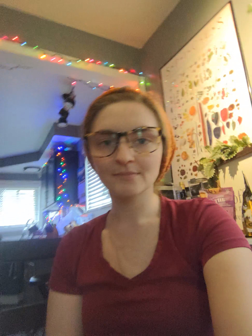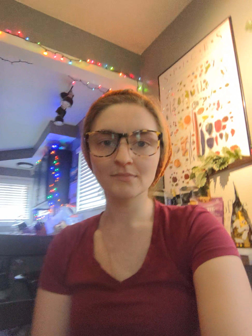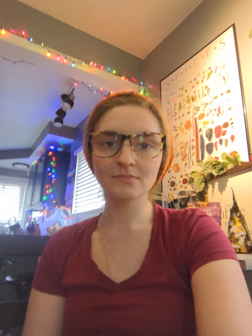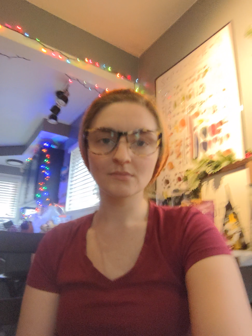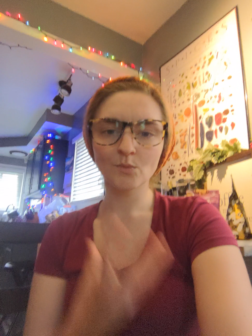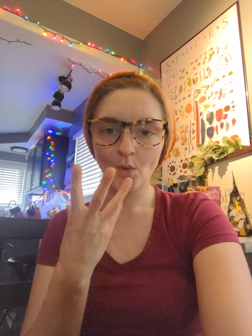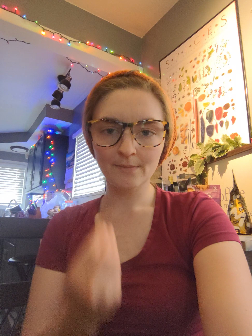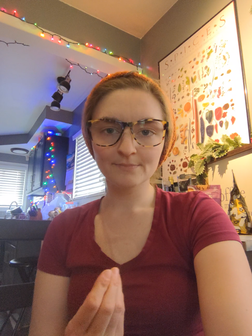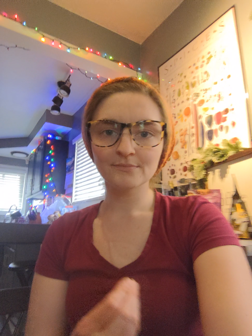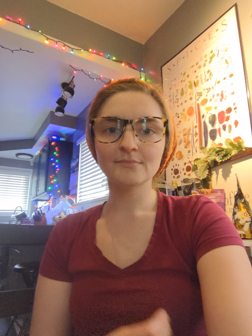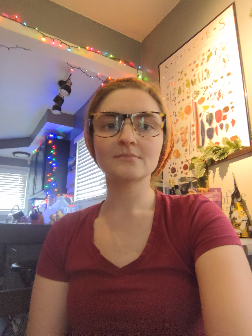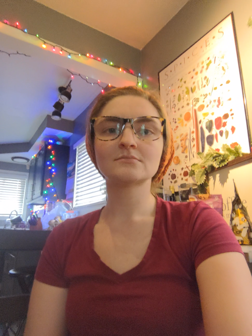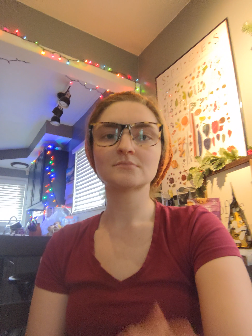wet